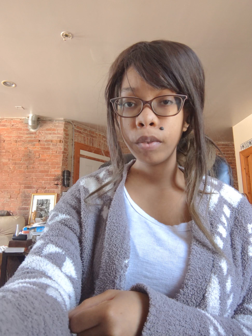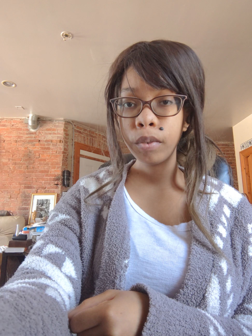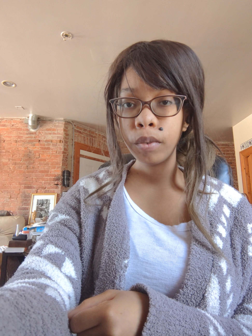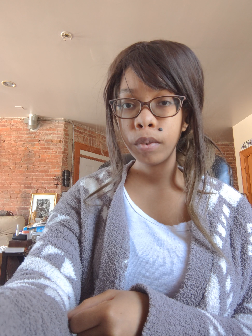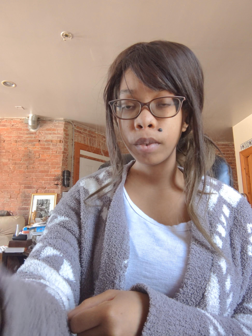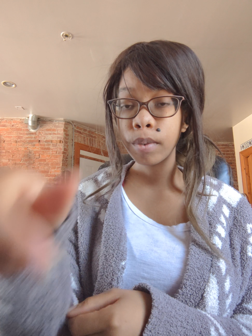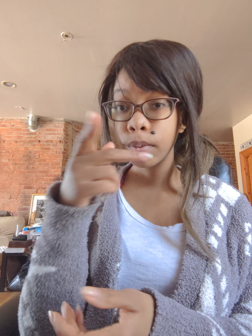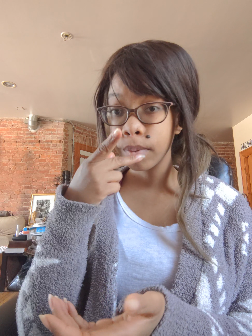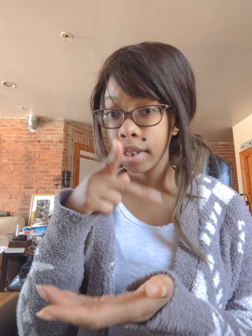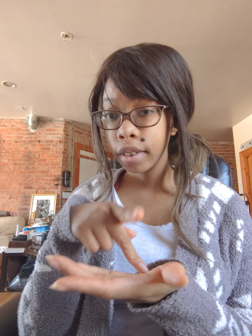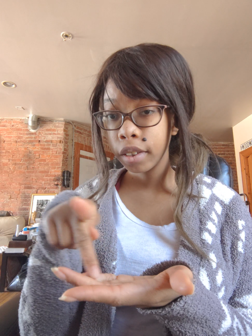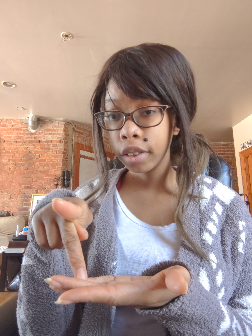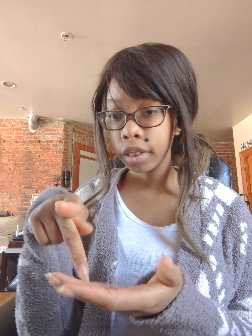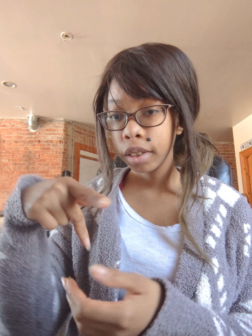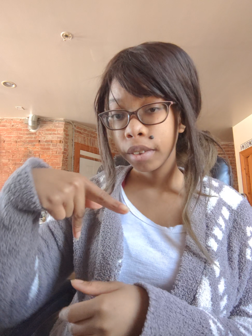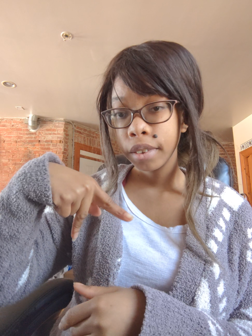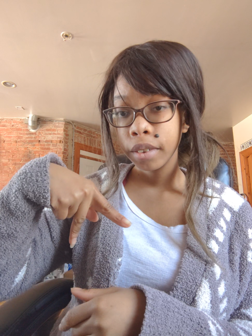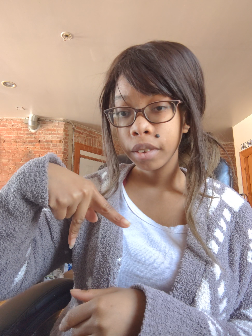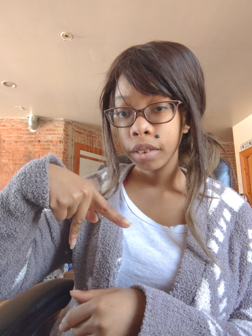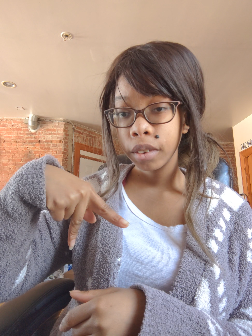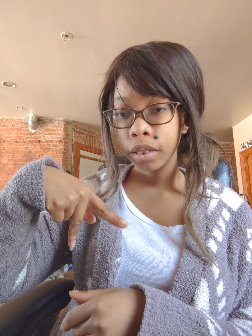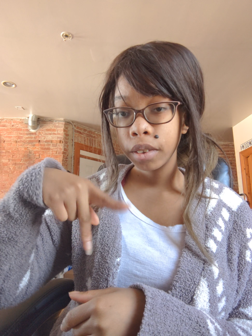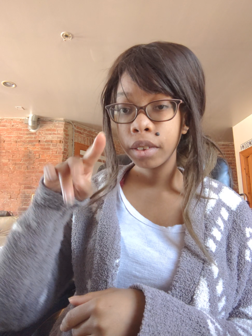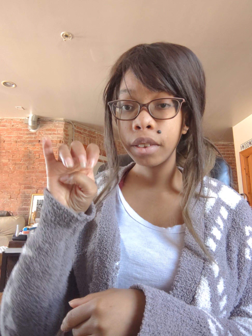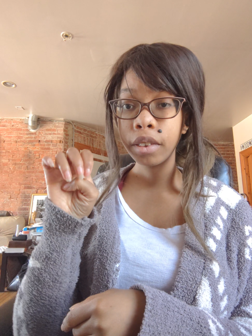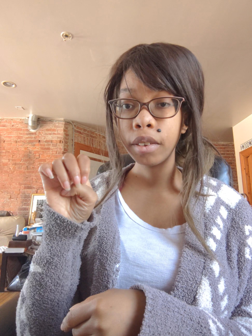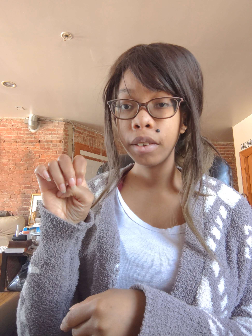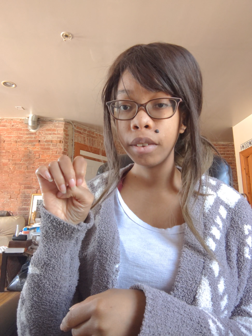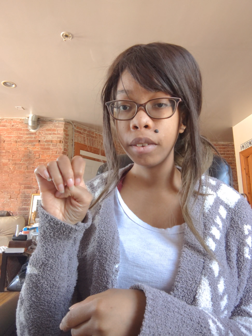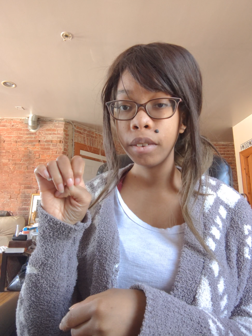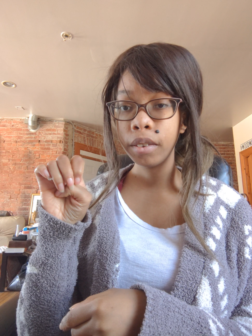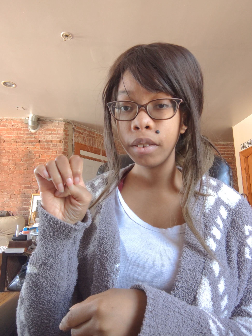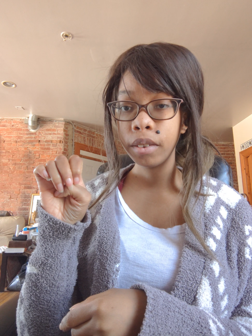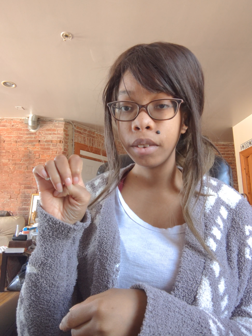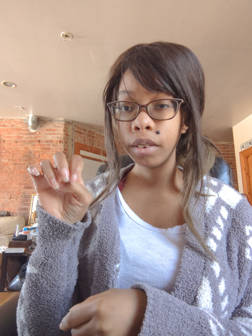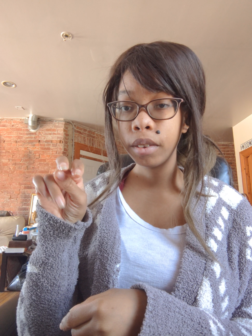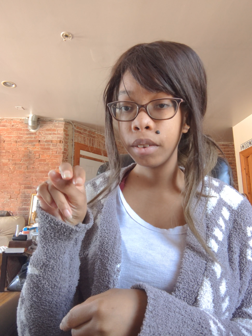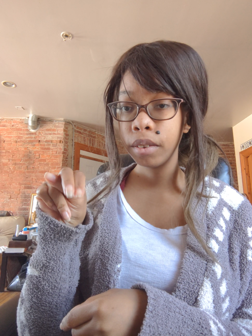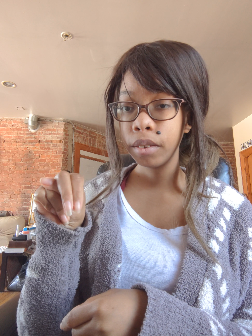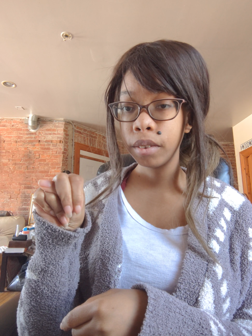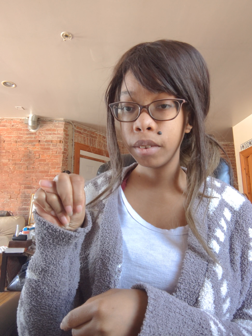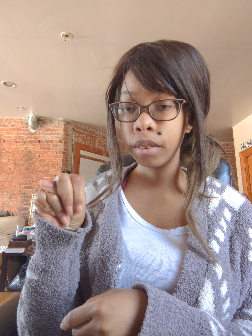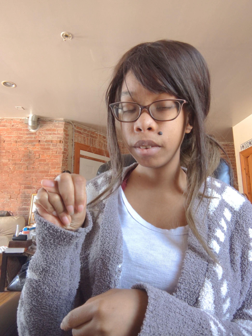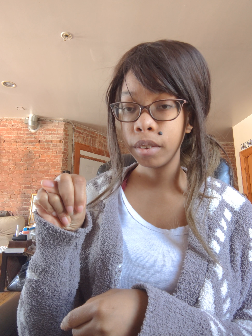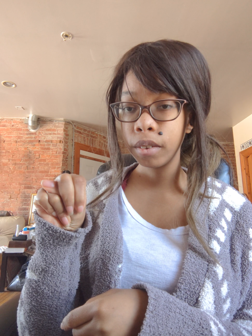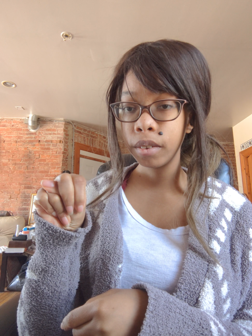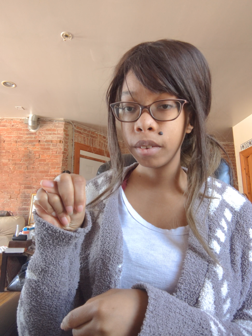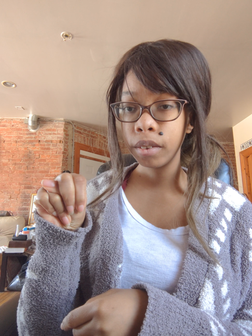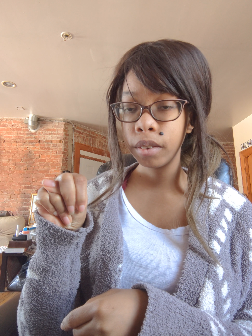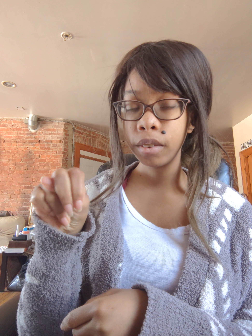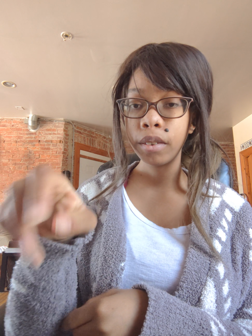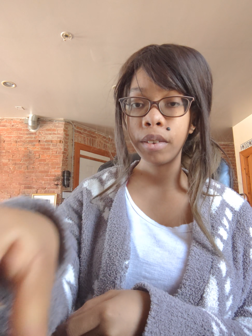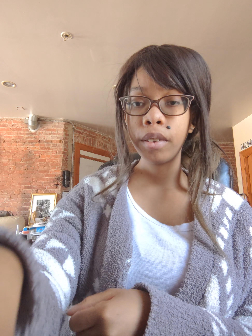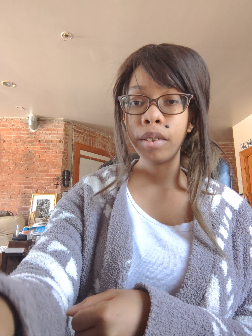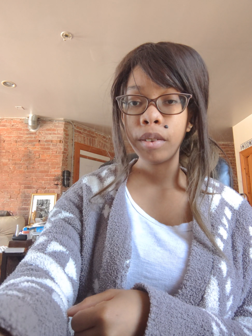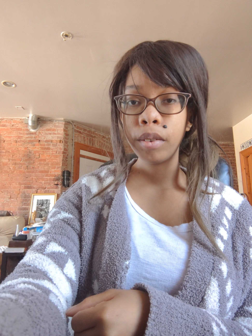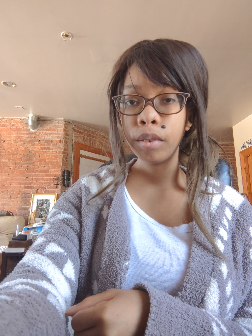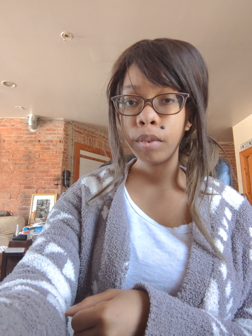pen